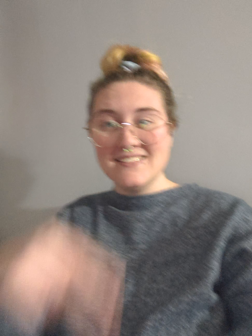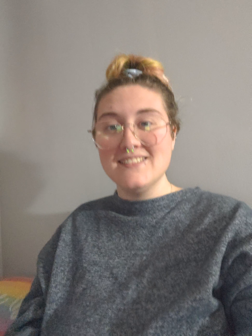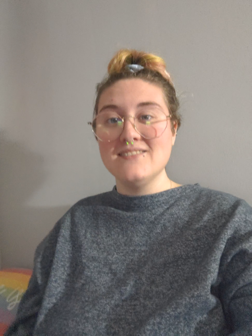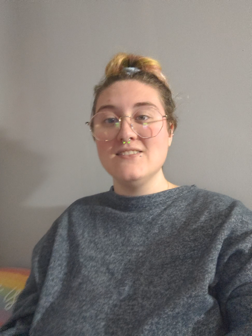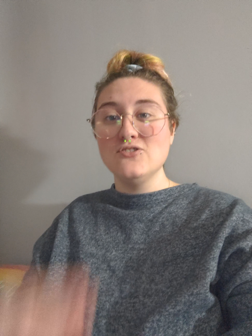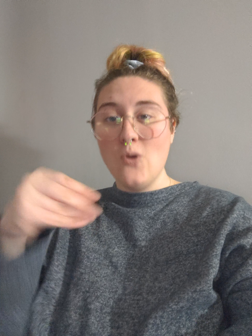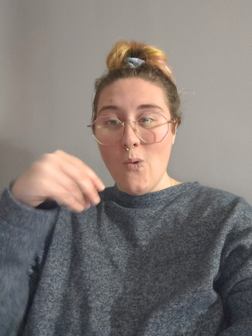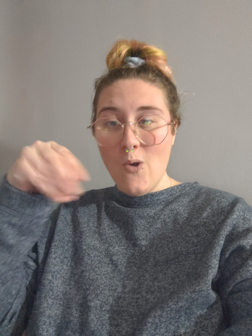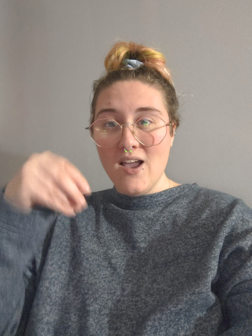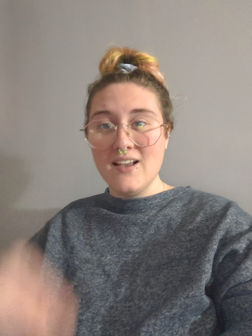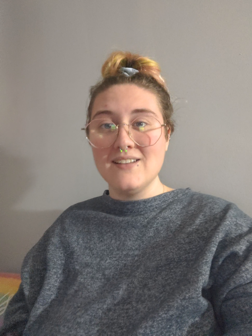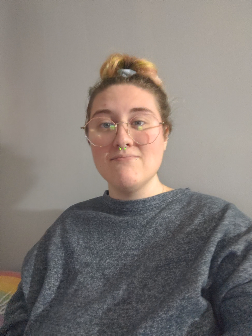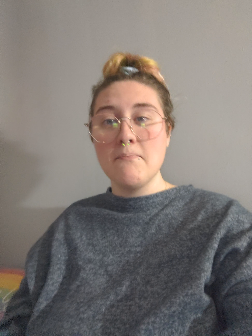store